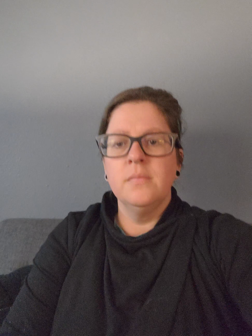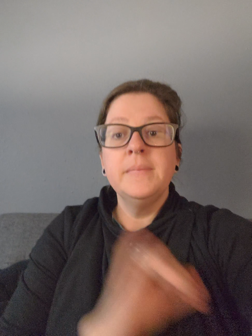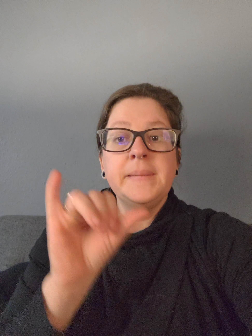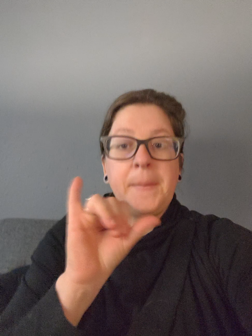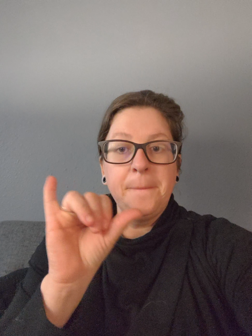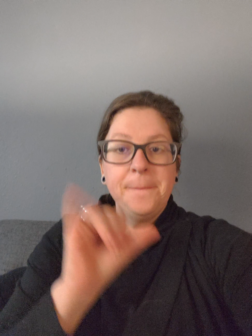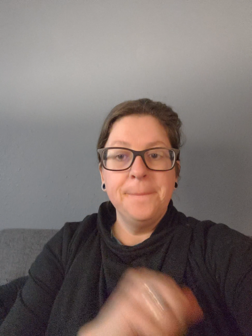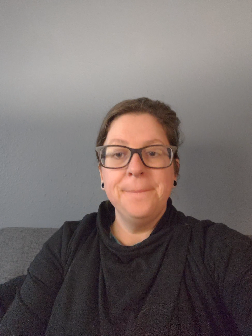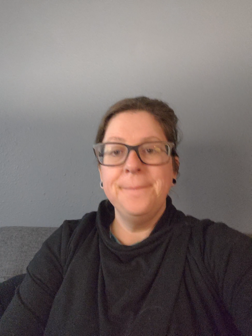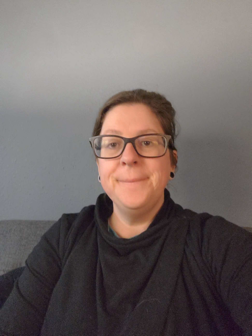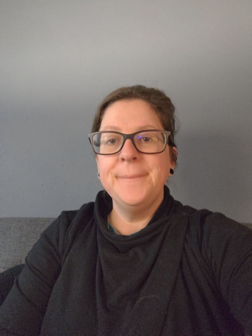same